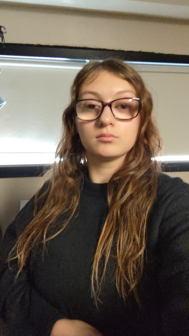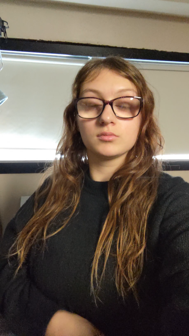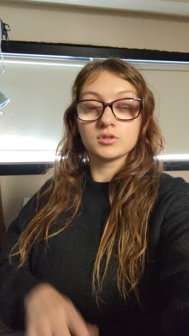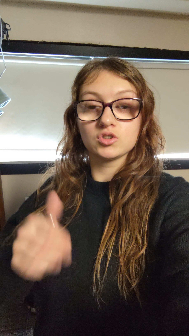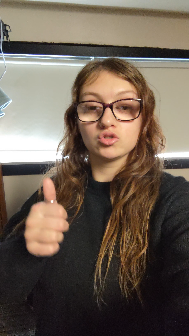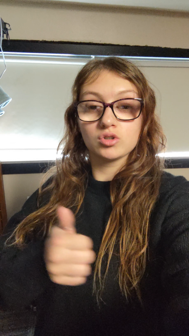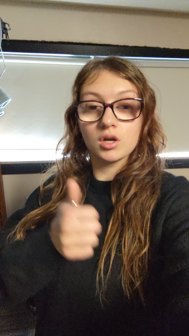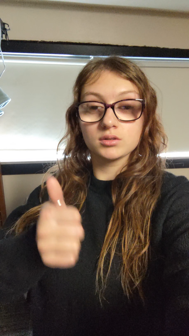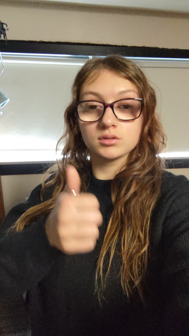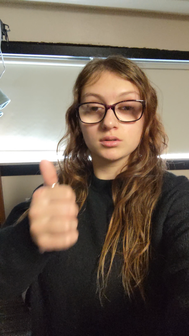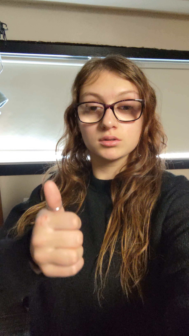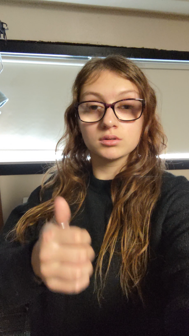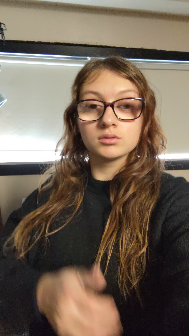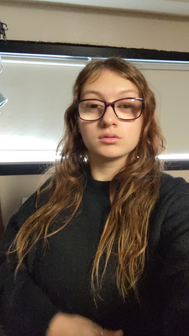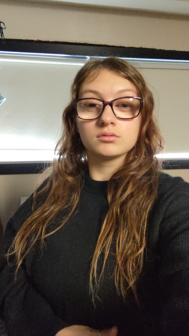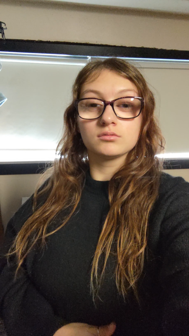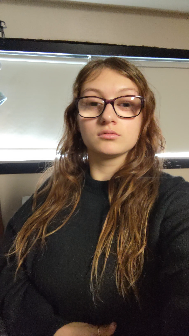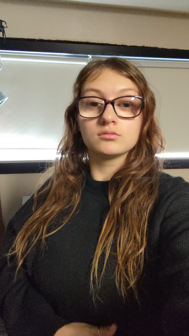chase